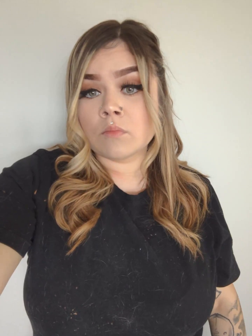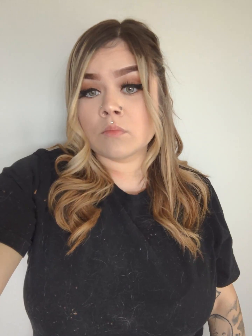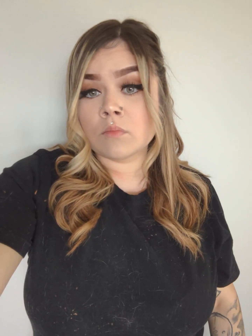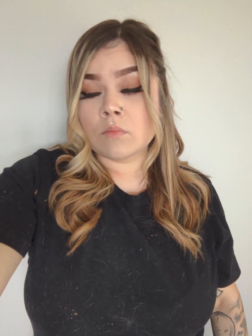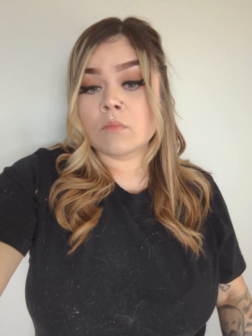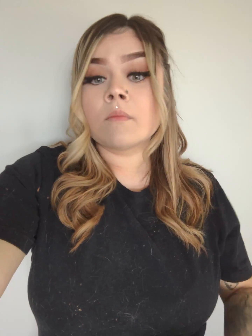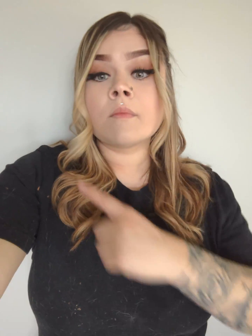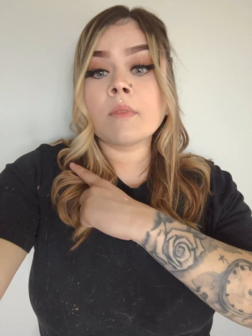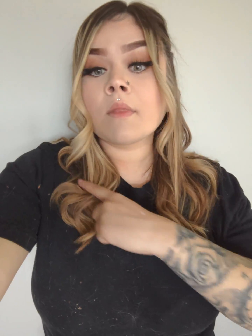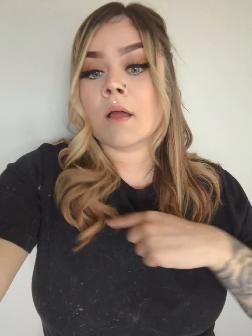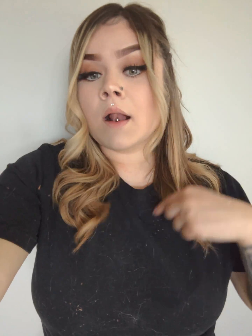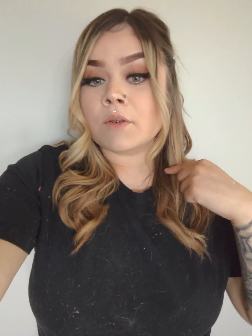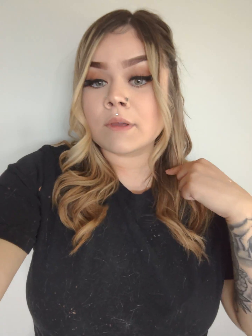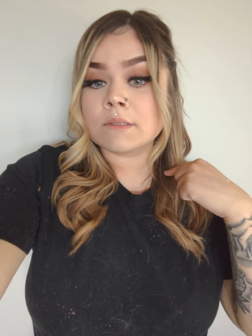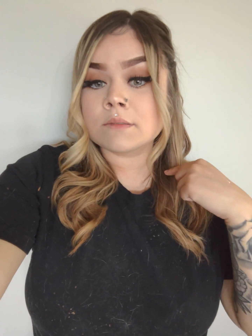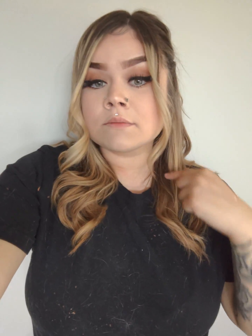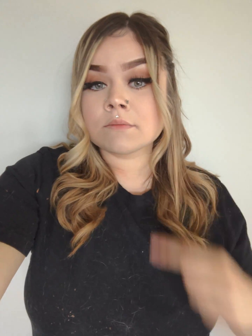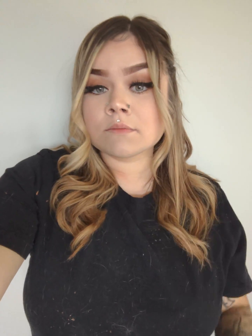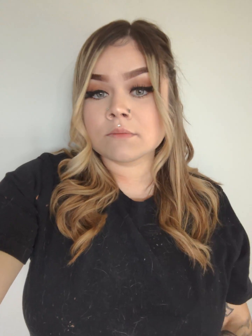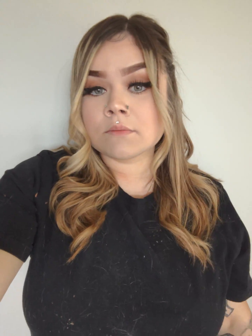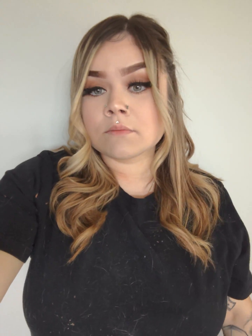necklace